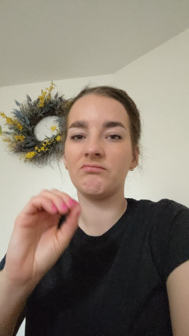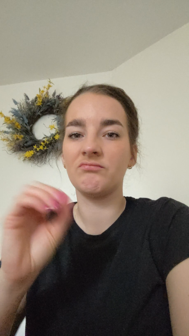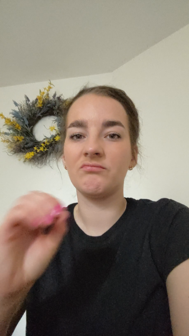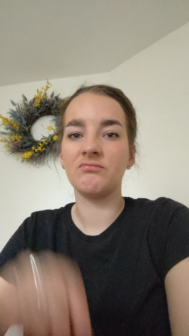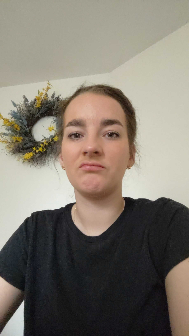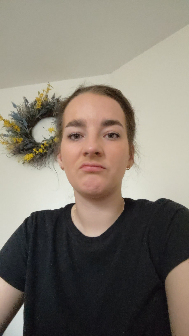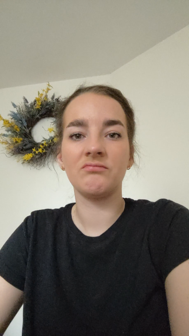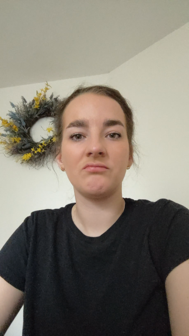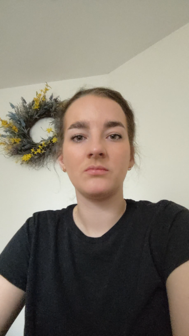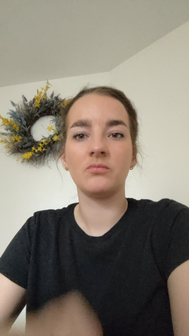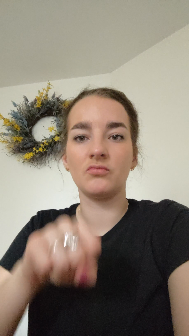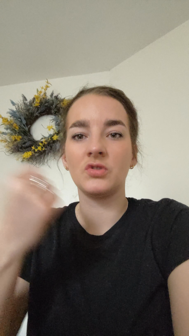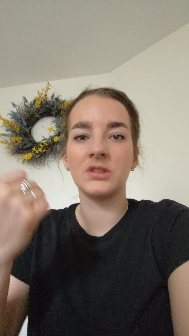break